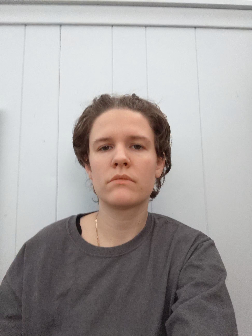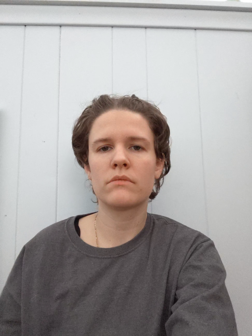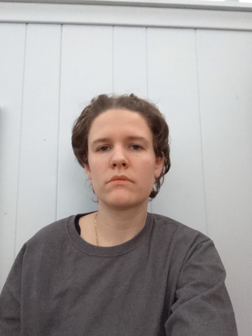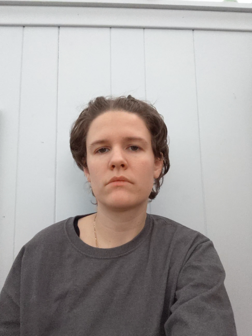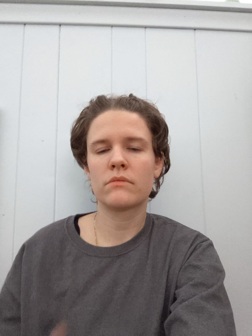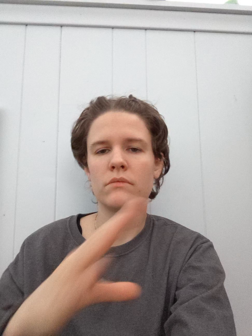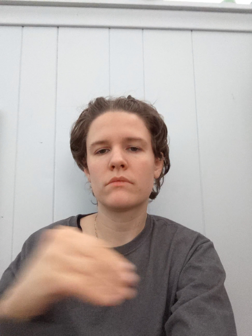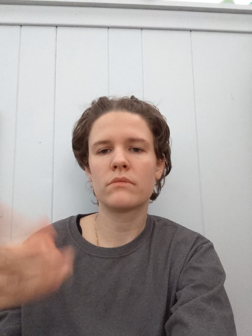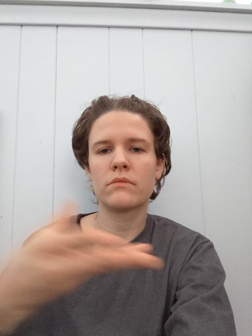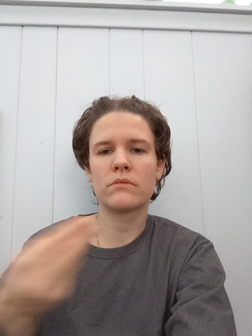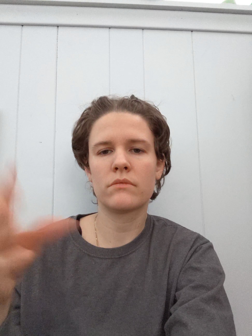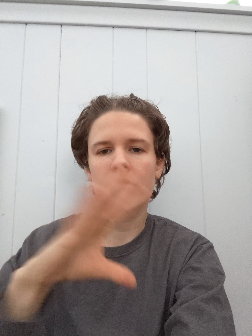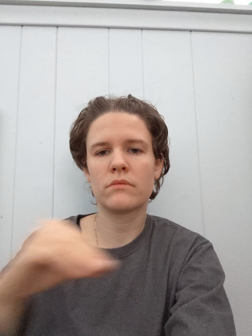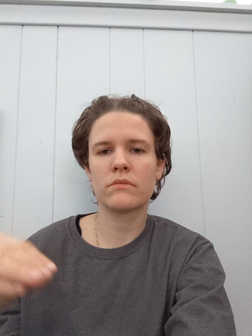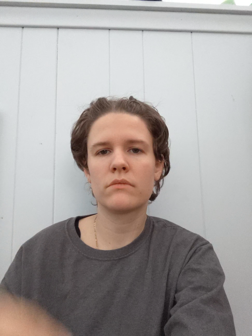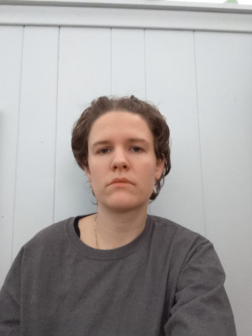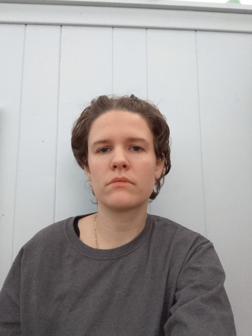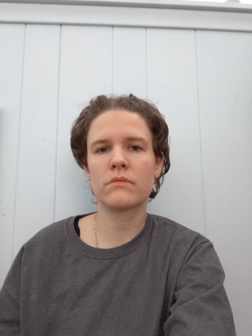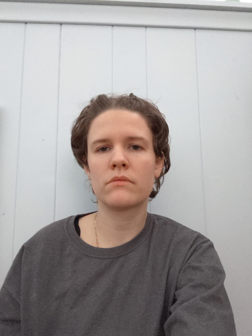story